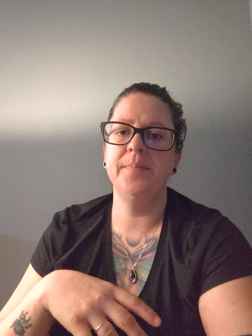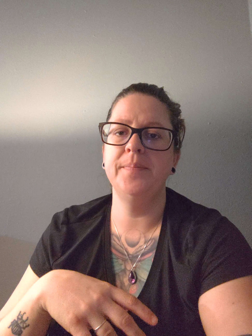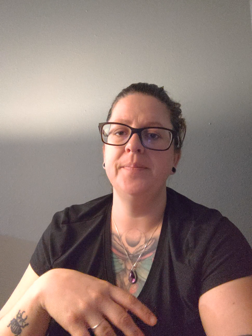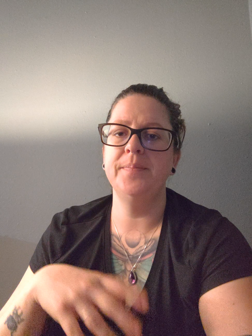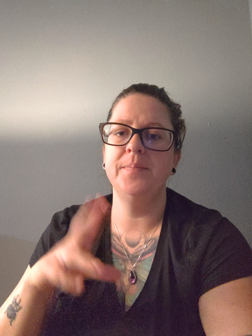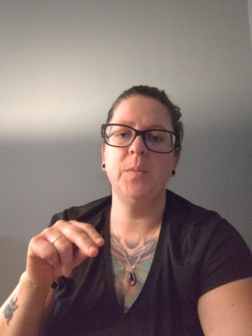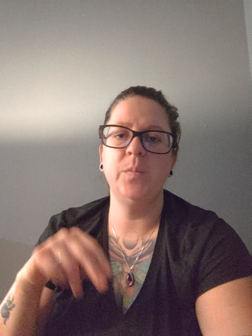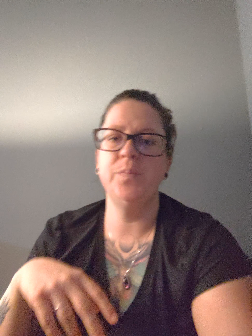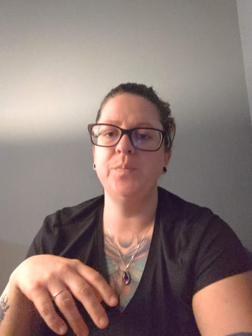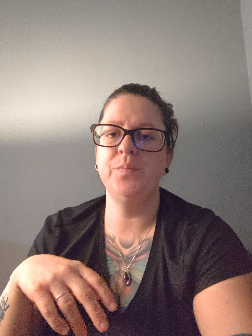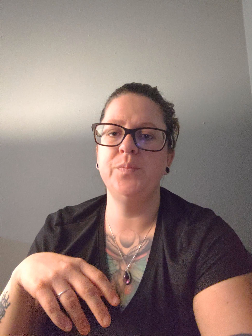no